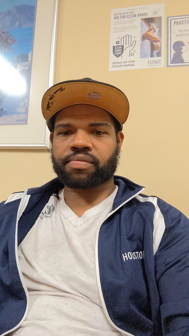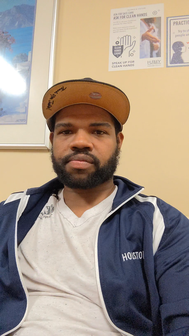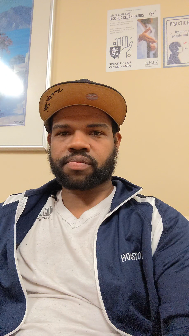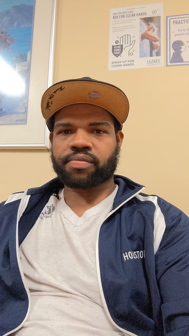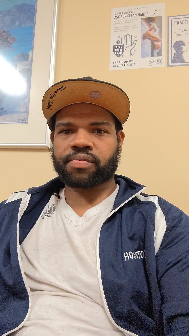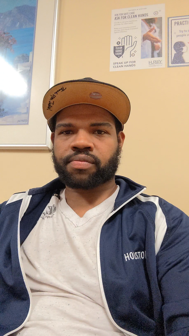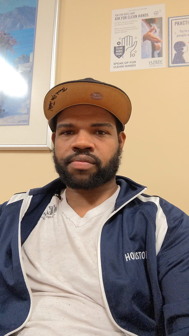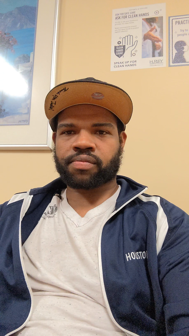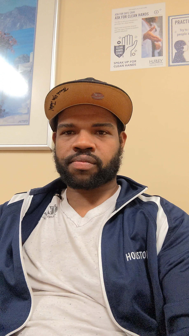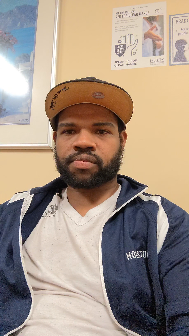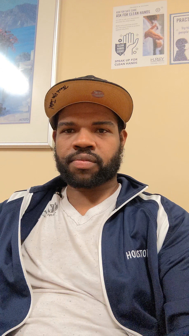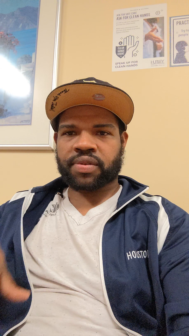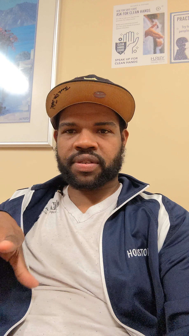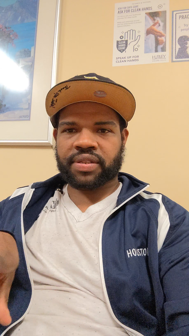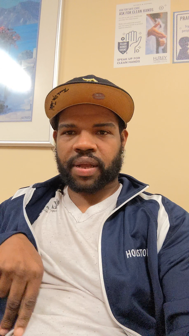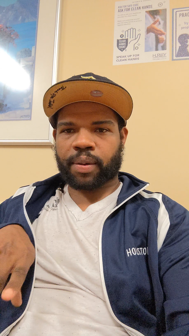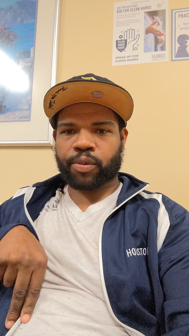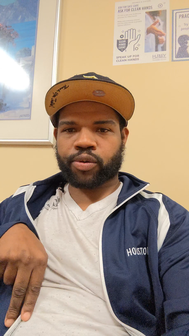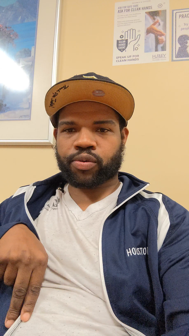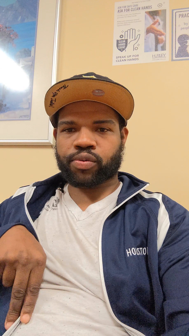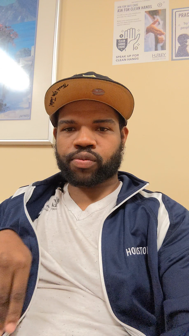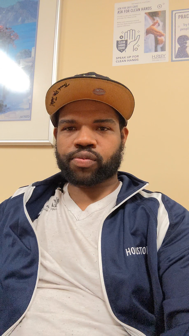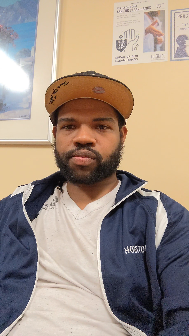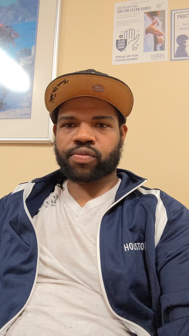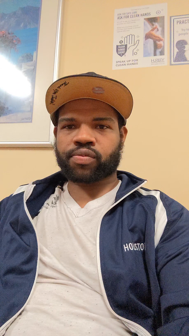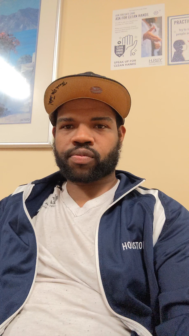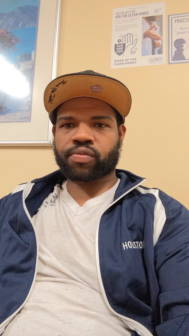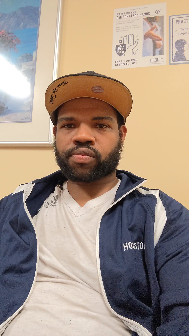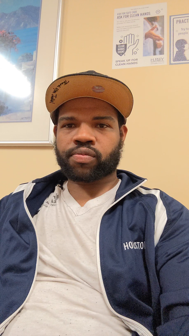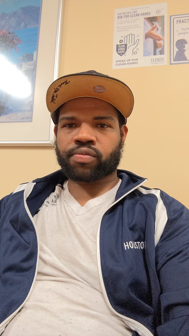diaper